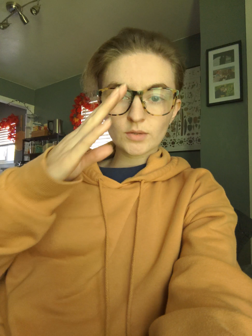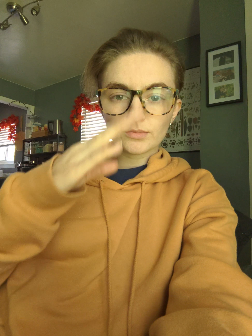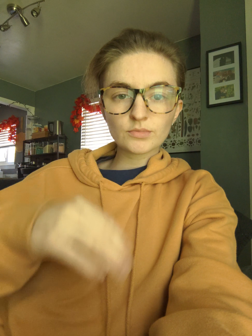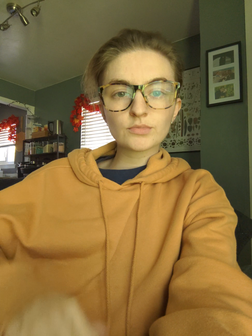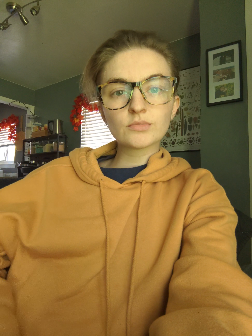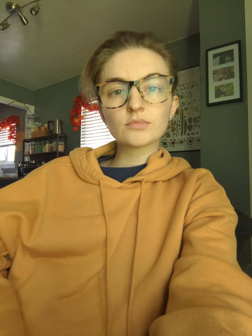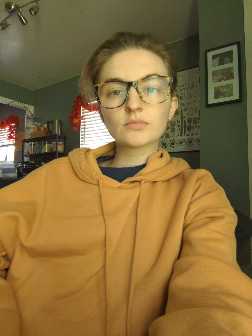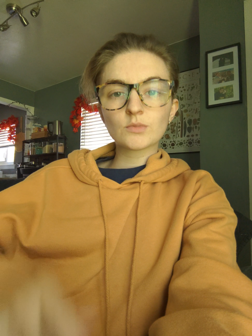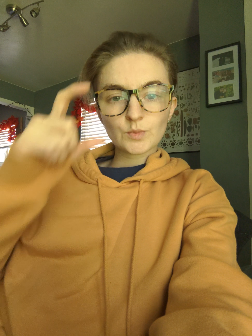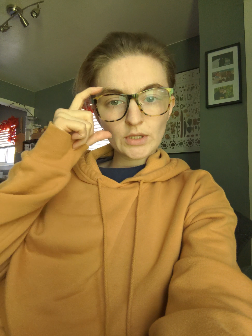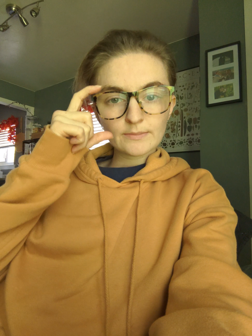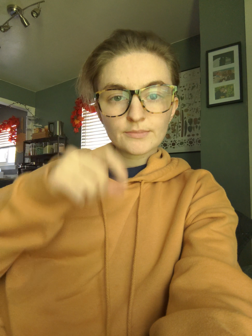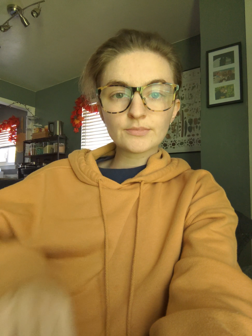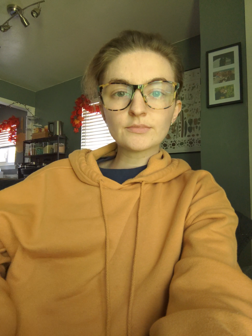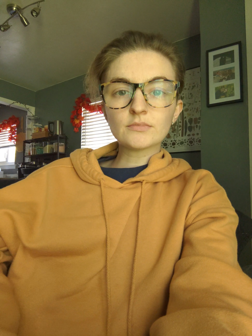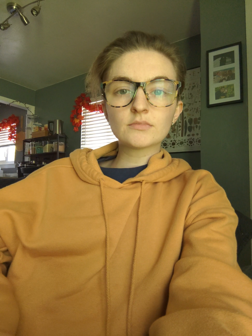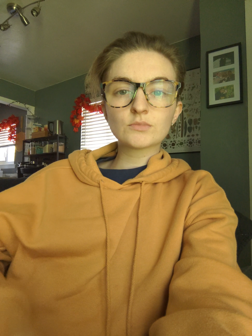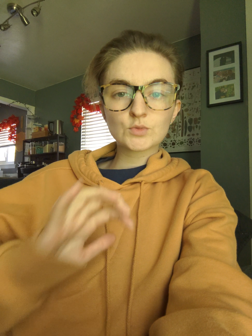glasses